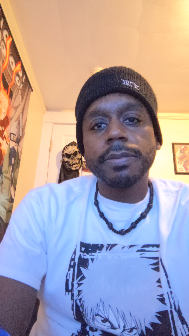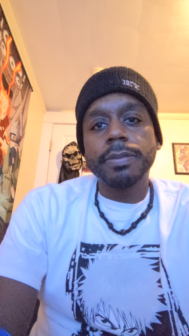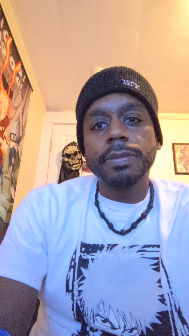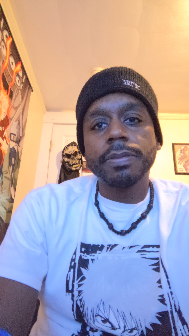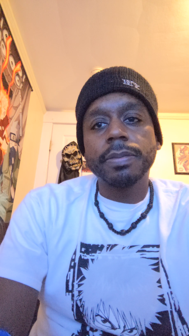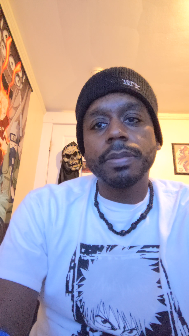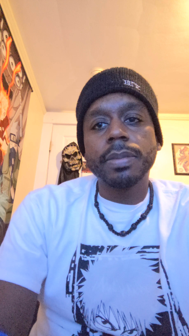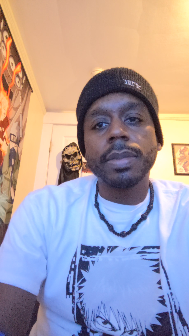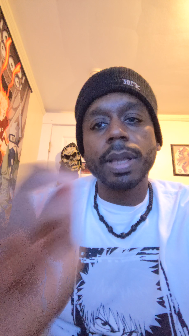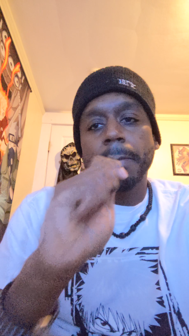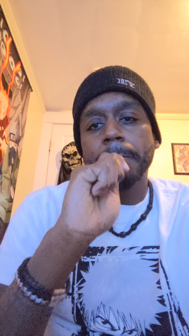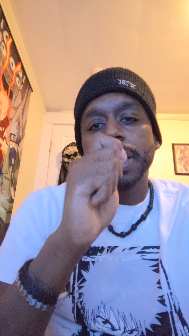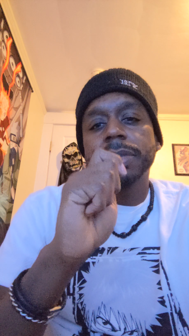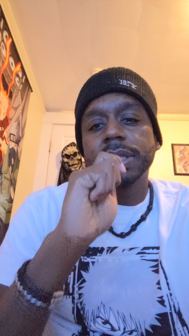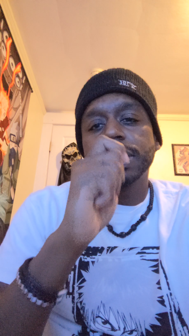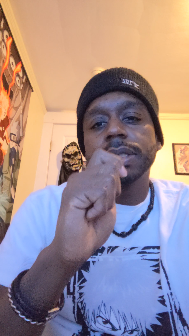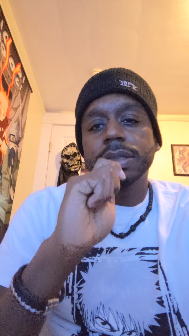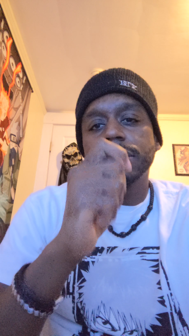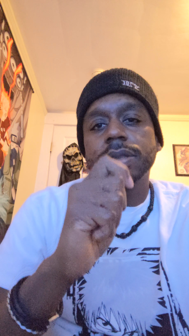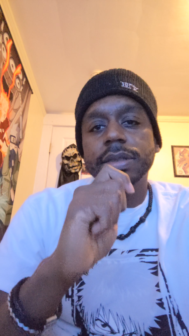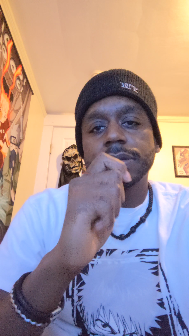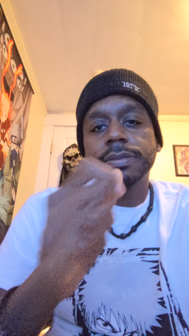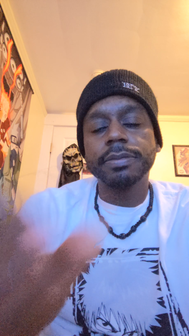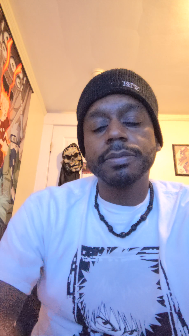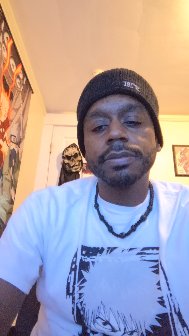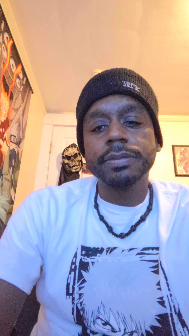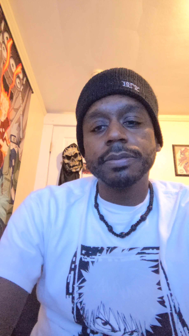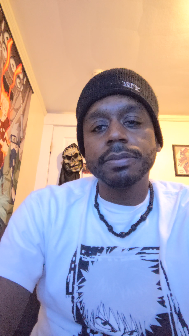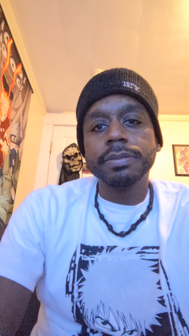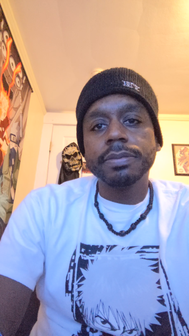popsicle